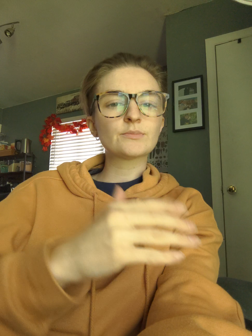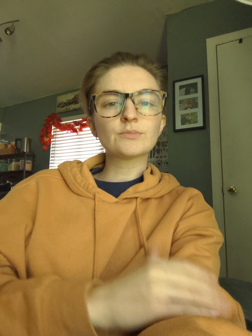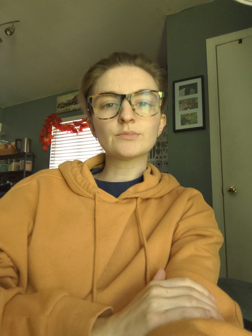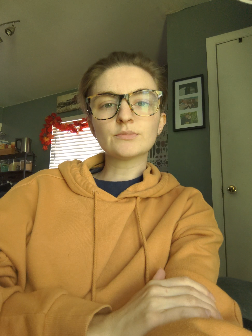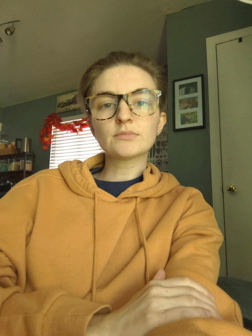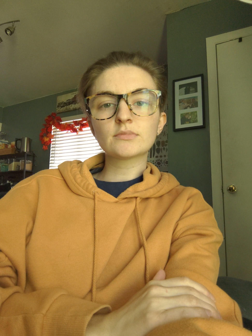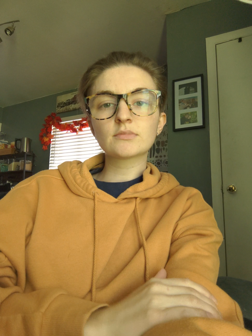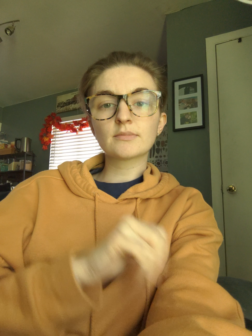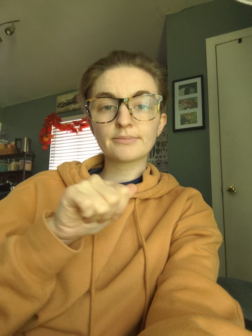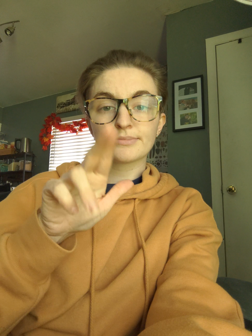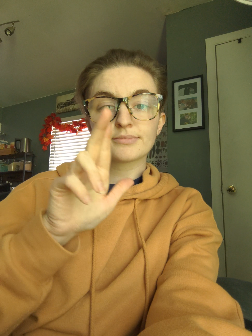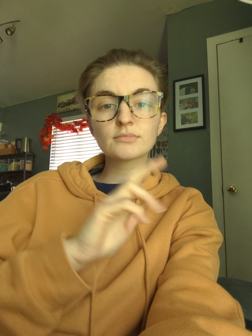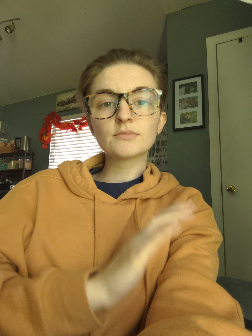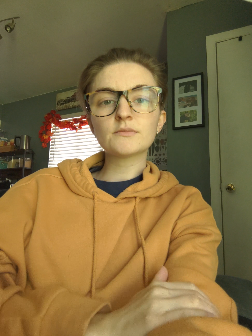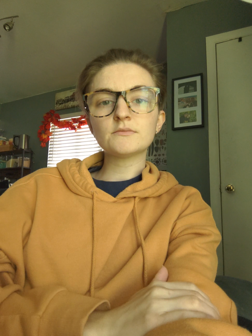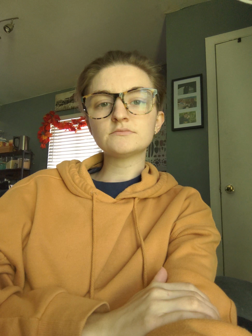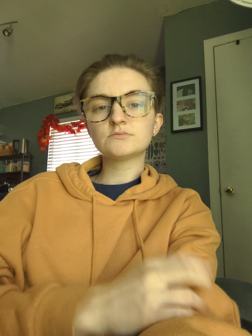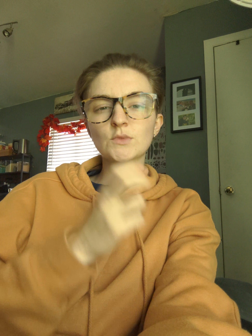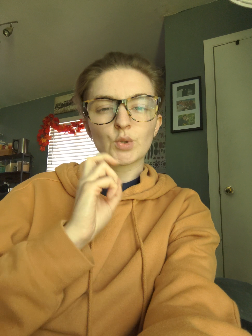lick